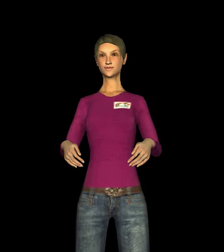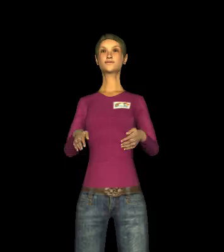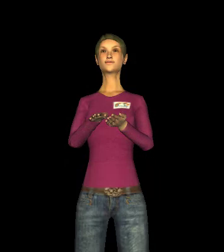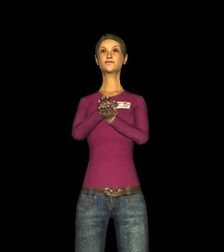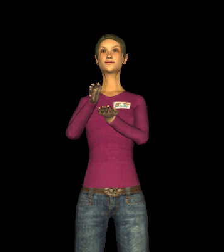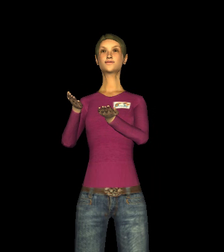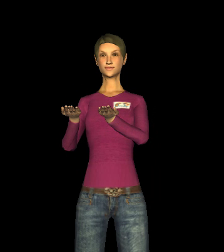نسخة